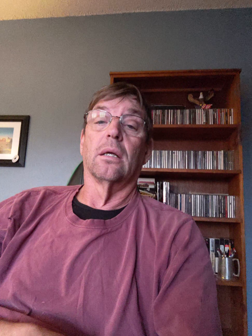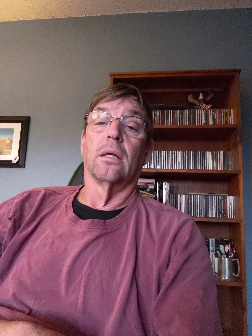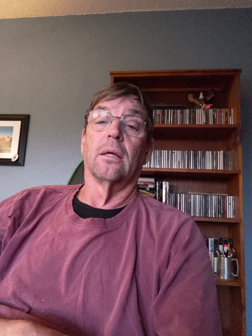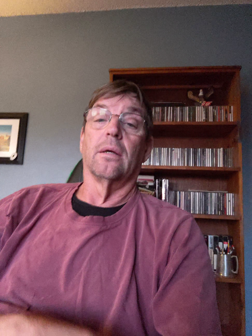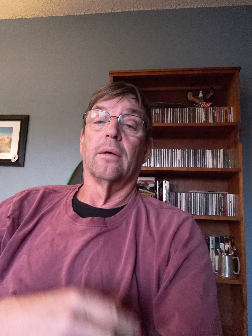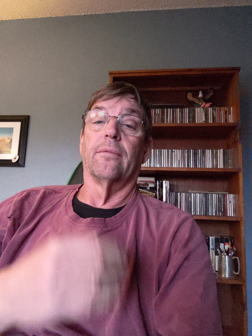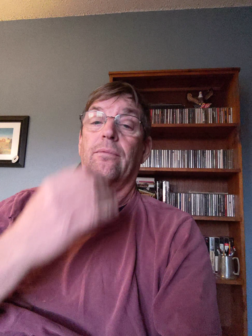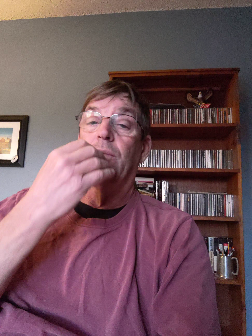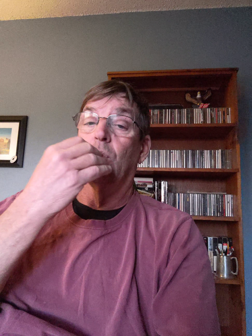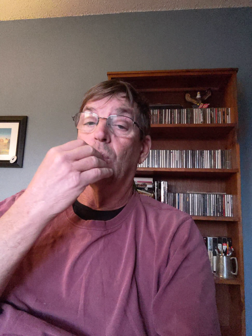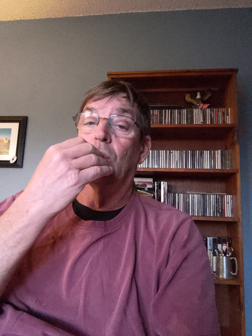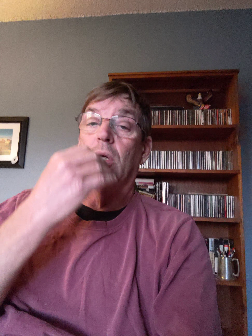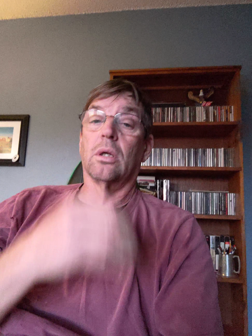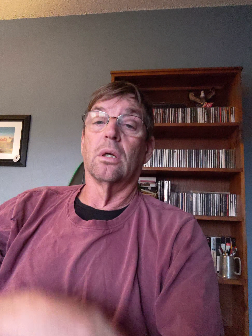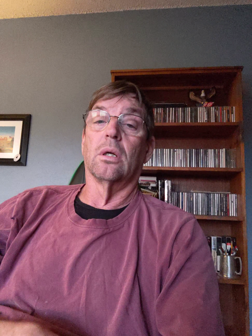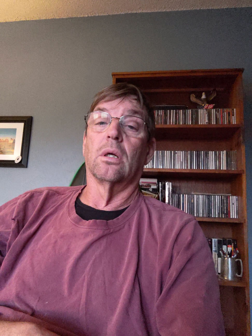food